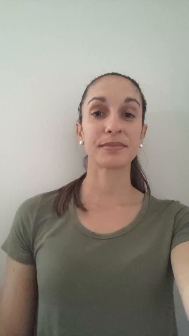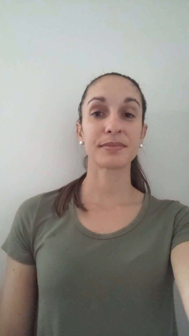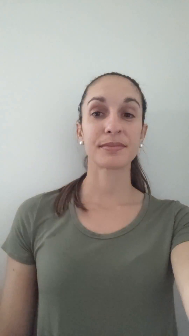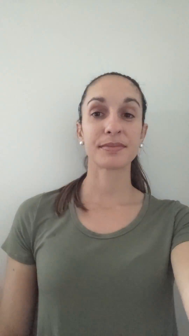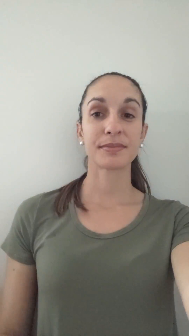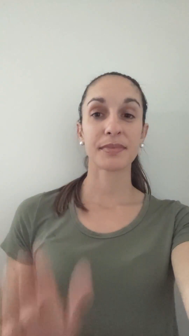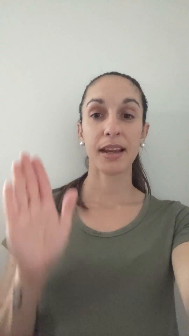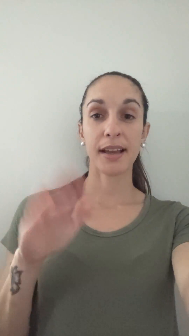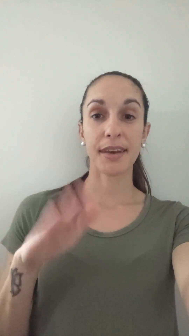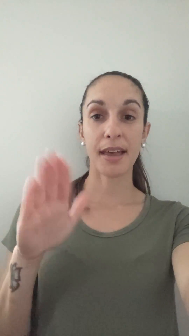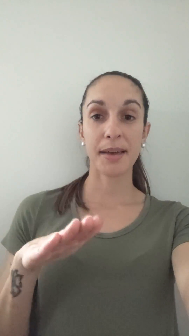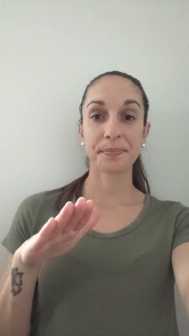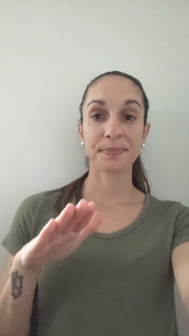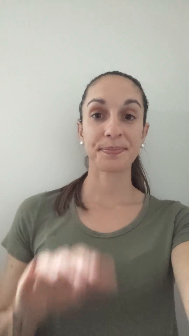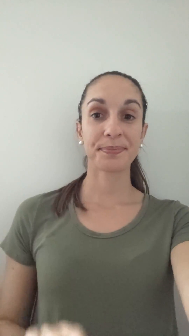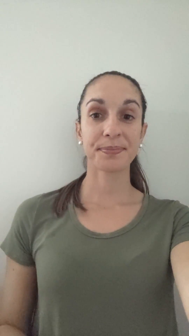clap